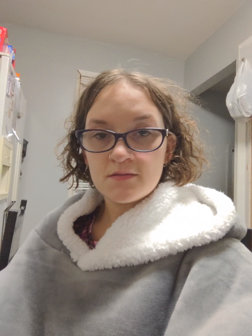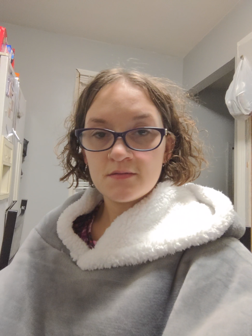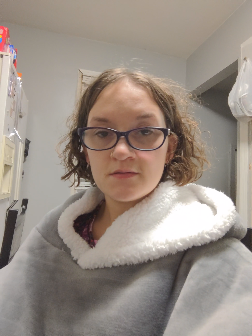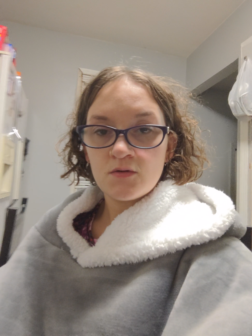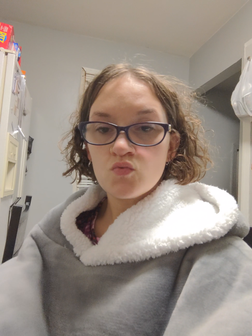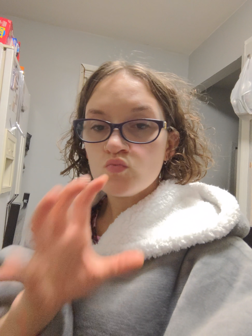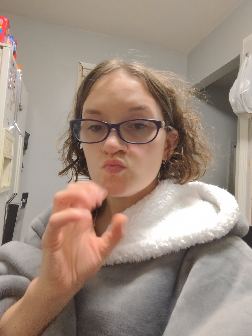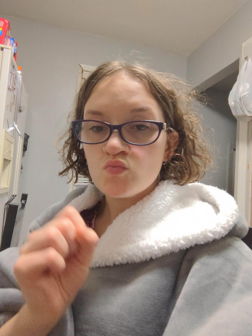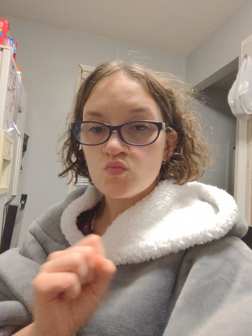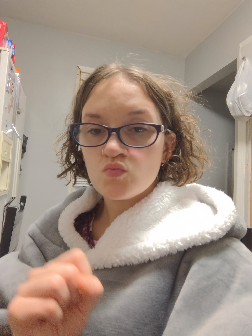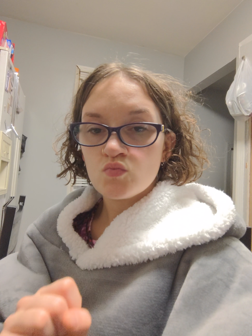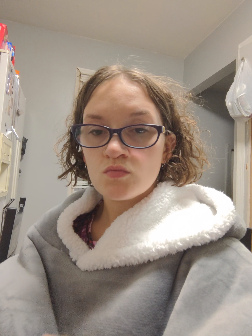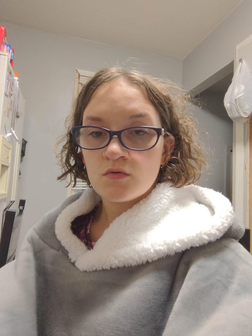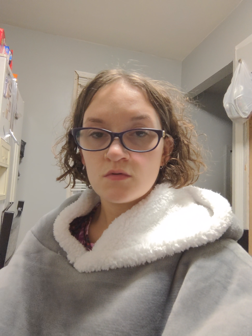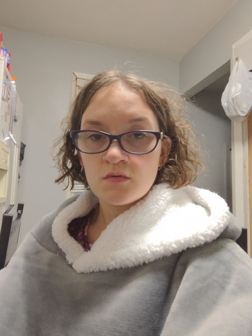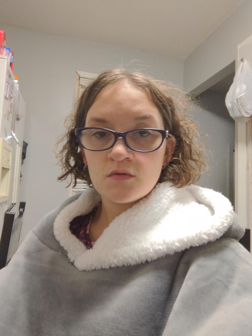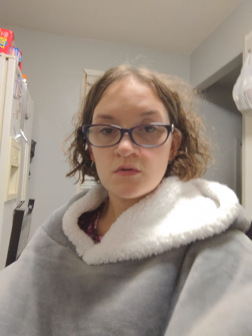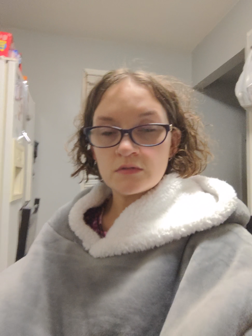old